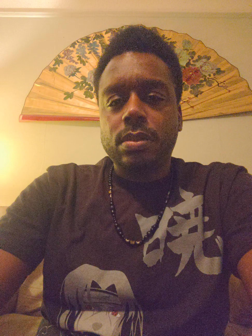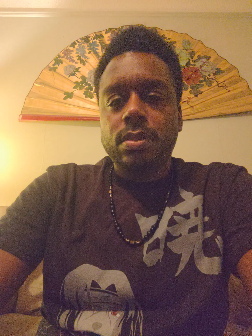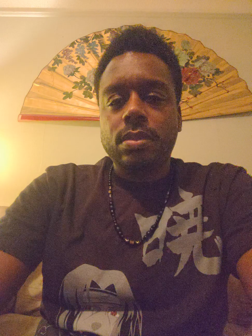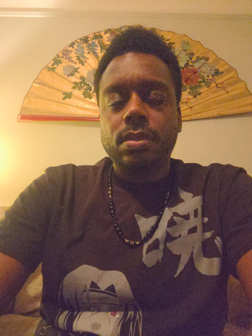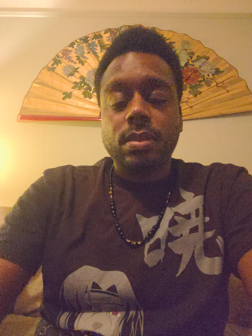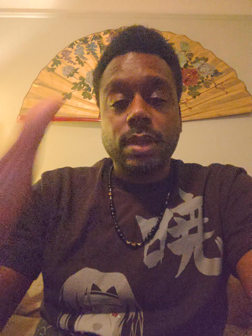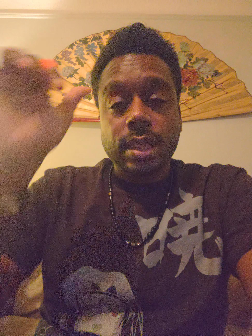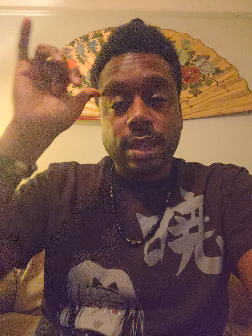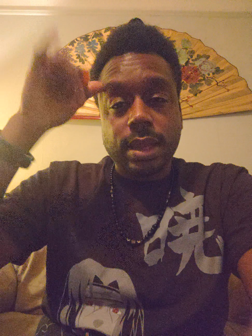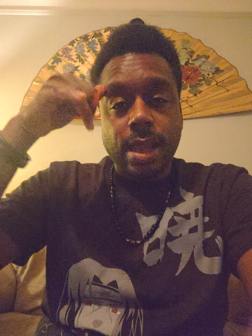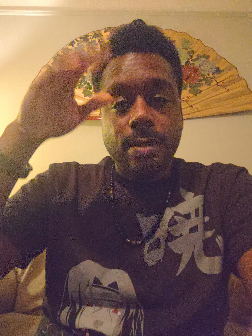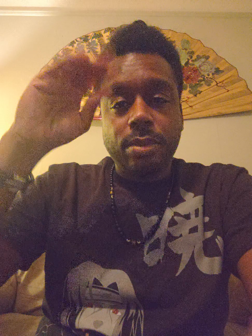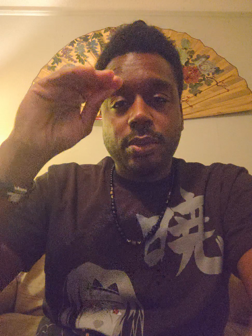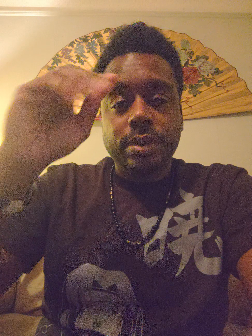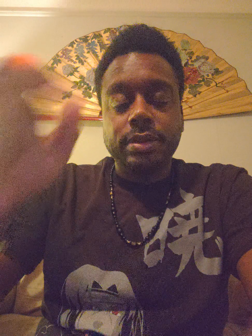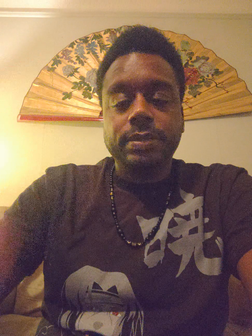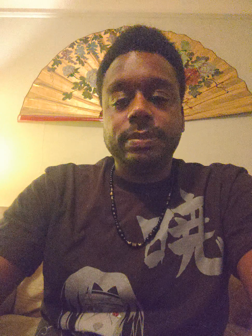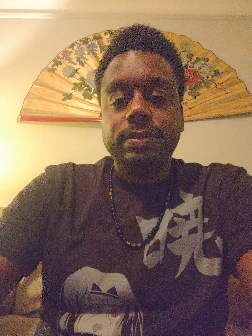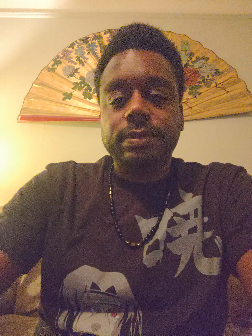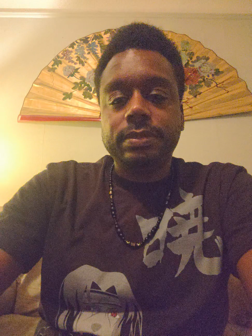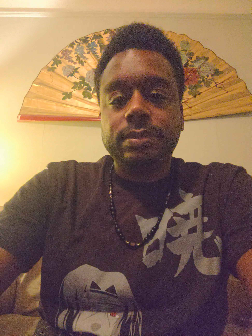cowboy